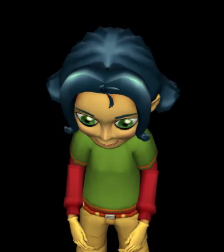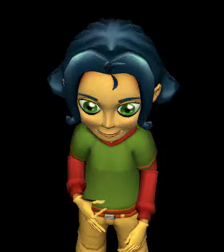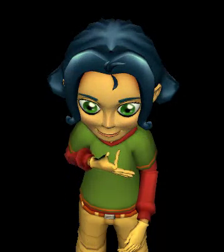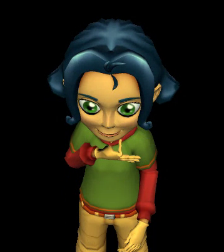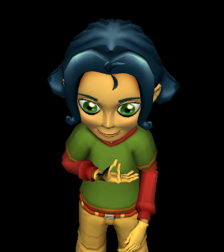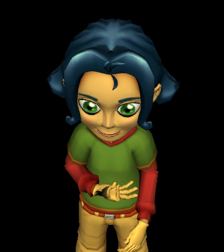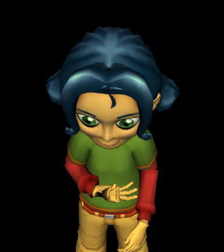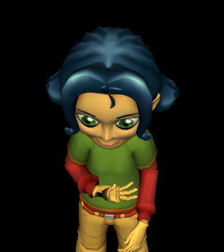ابن